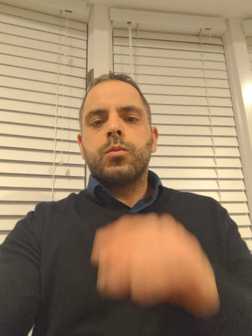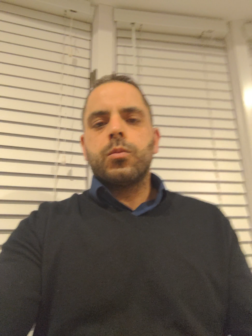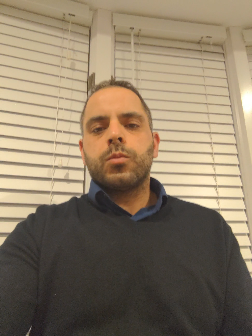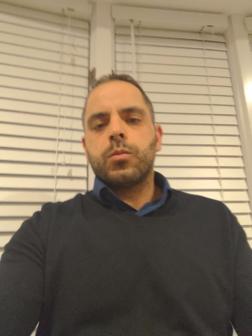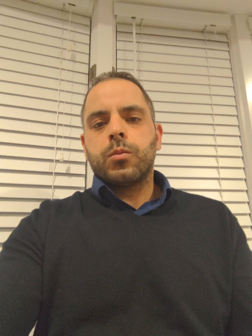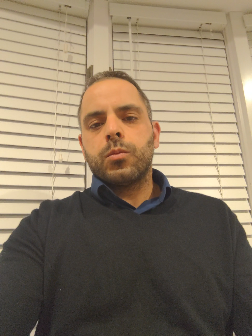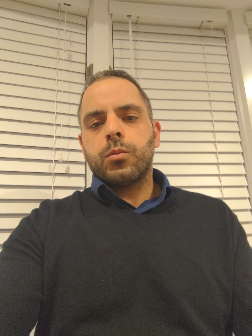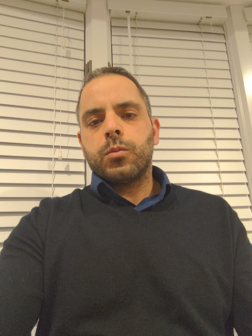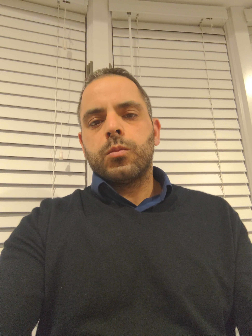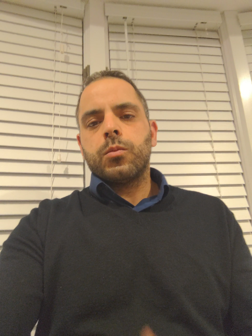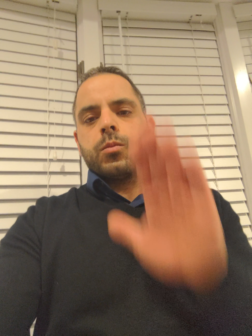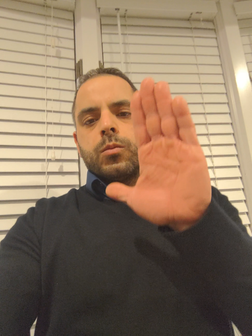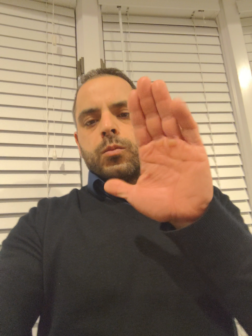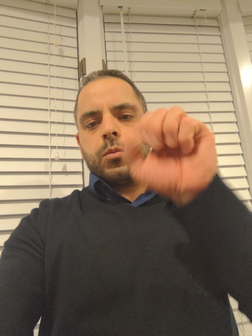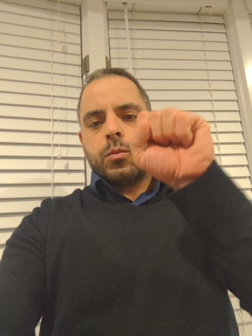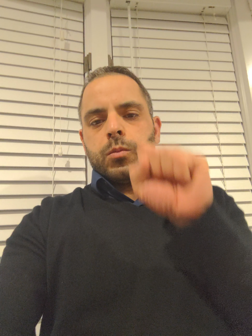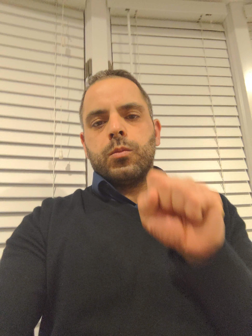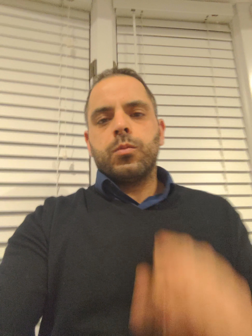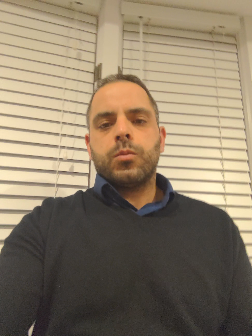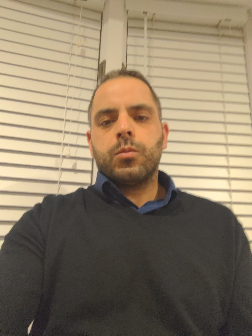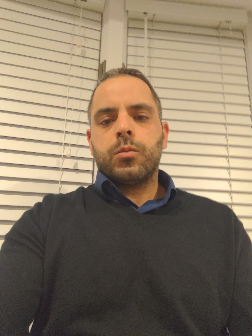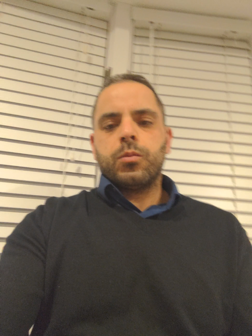mitten